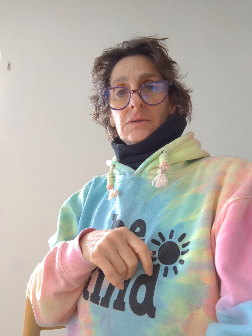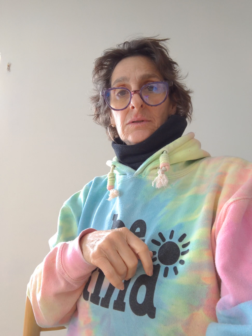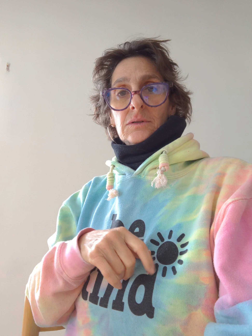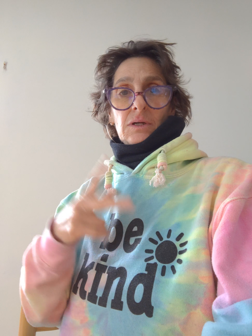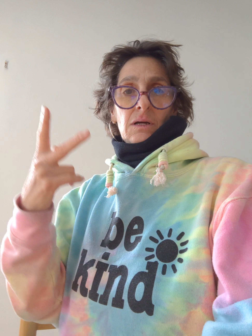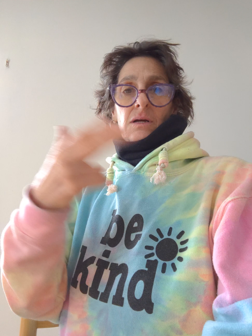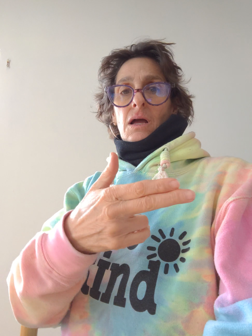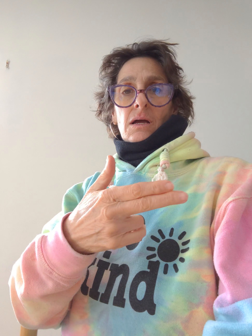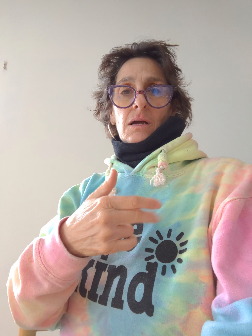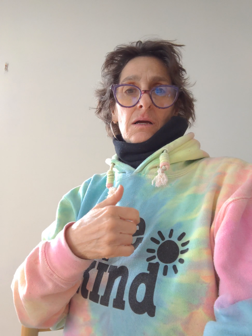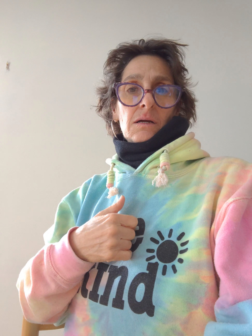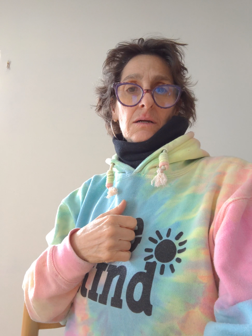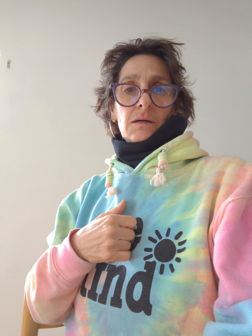cut